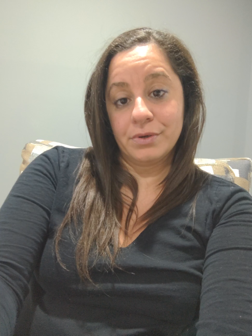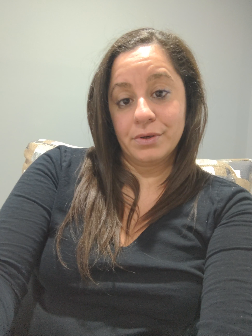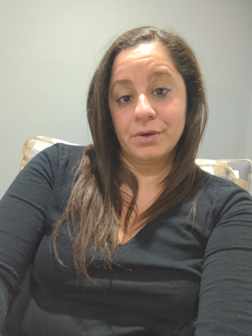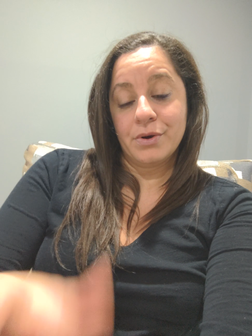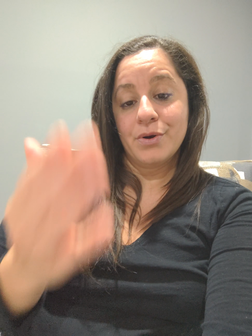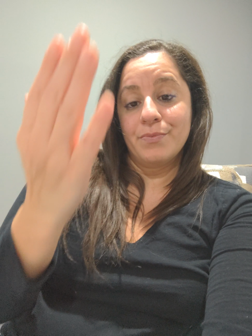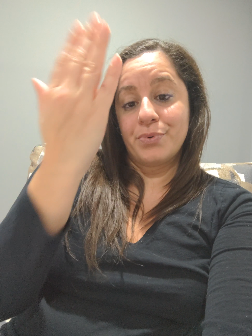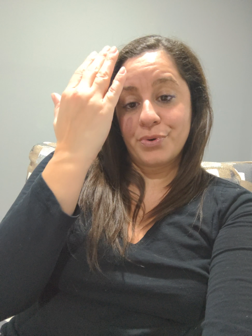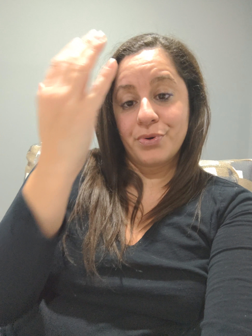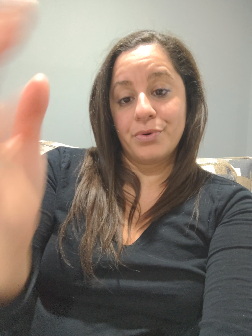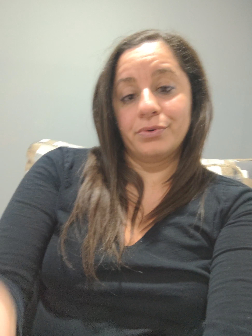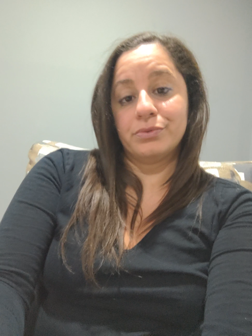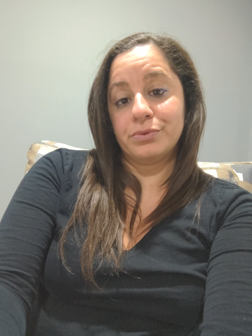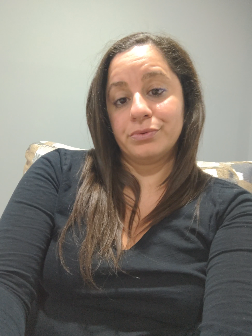morning